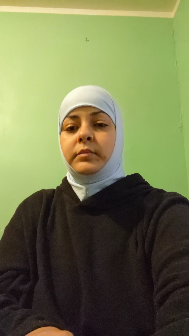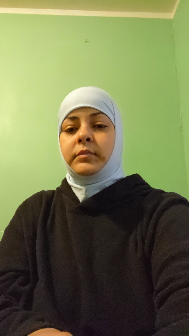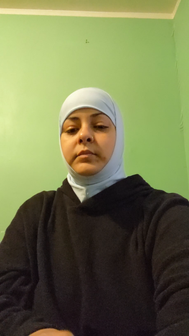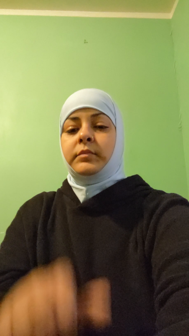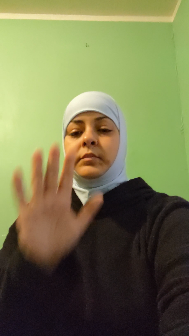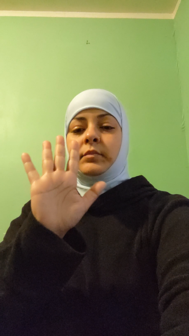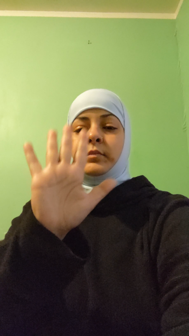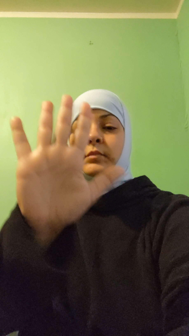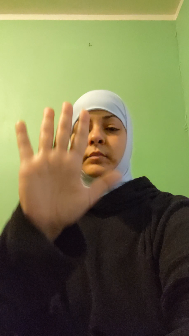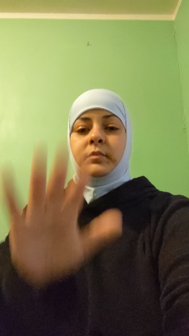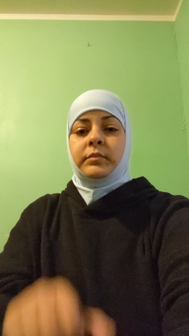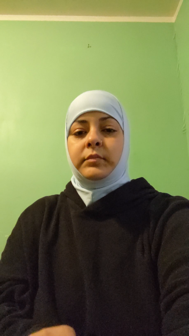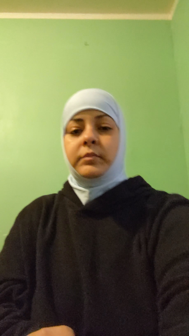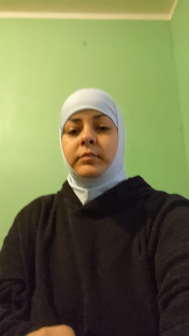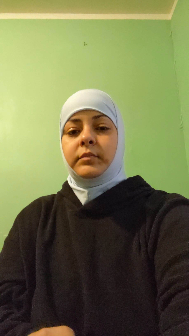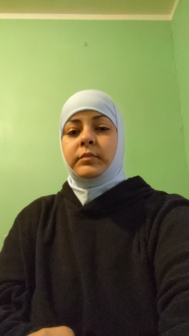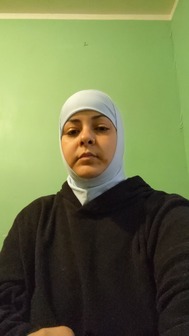give me five